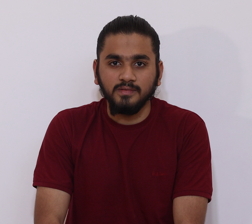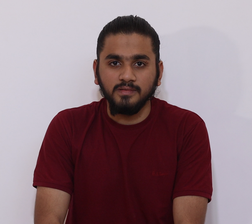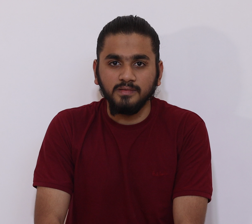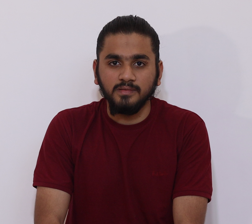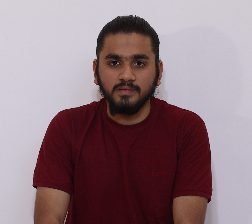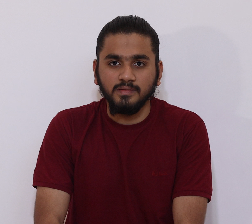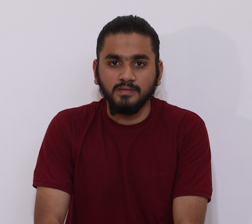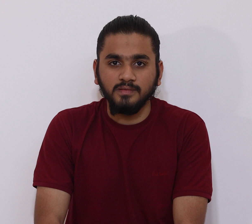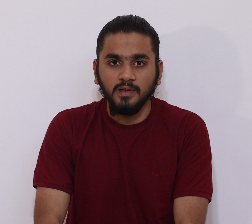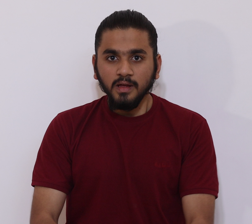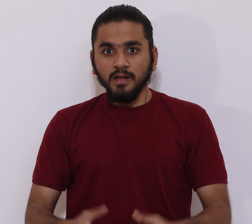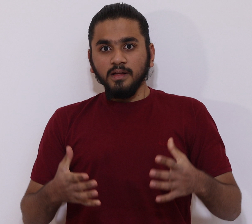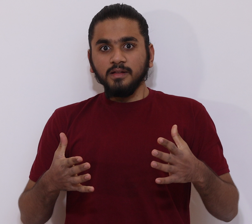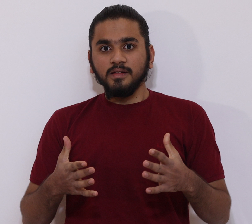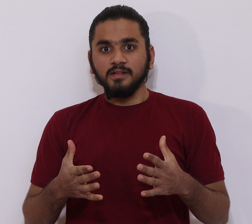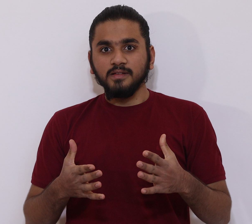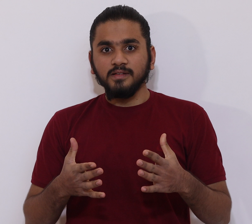surprise